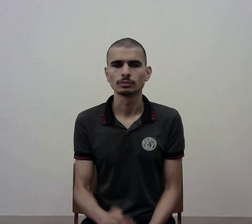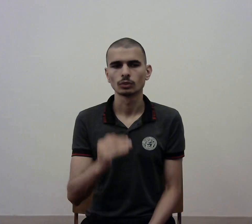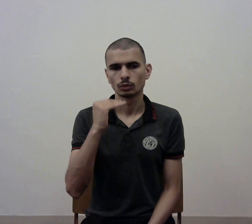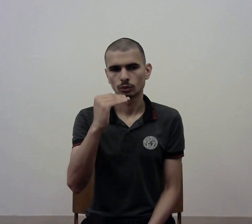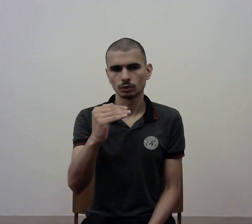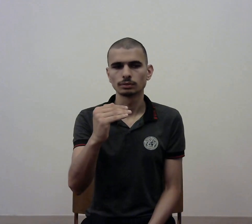siz